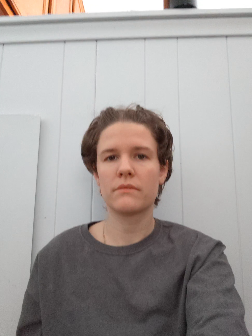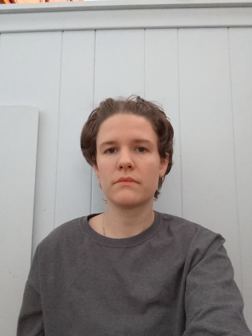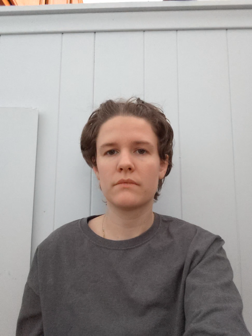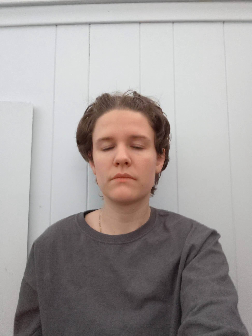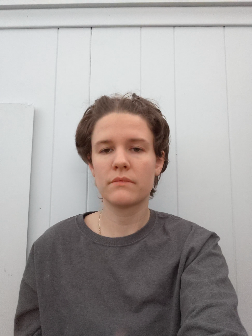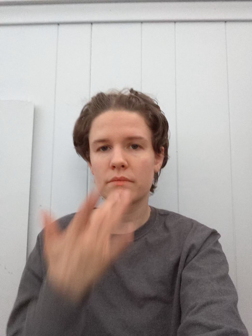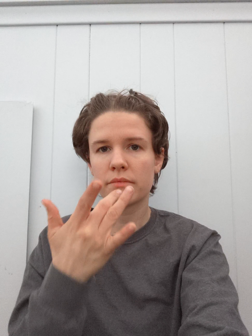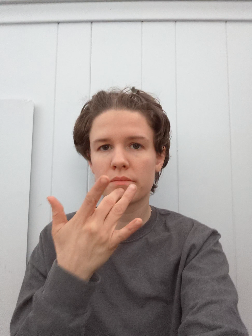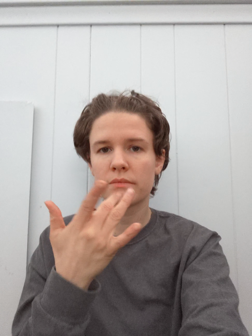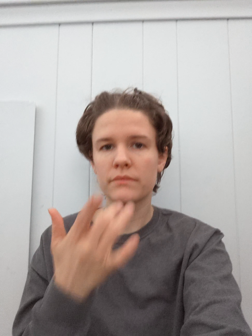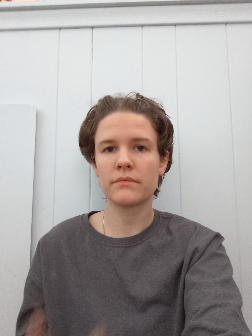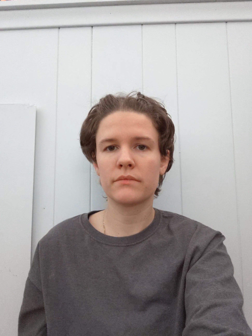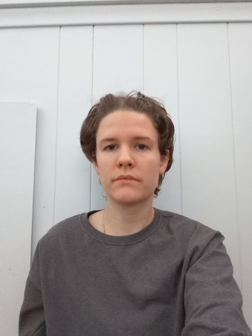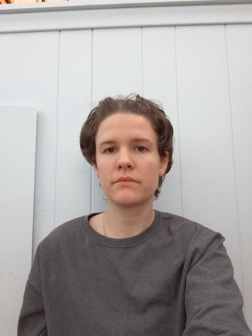taste